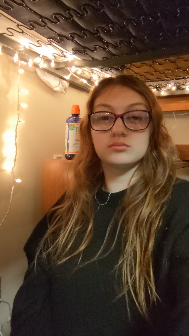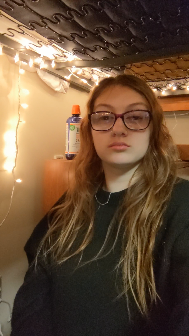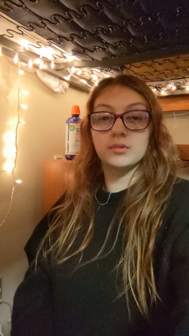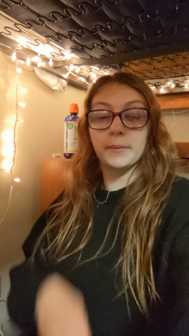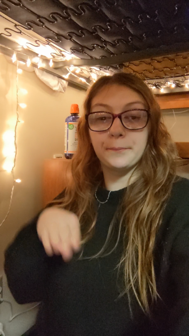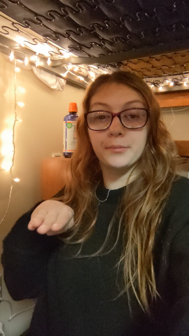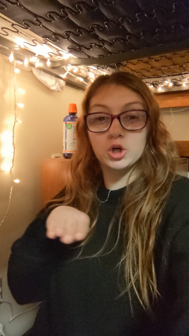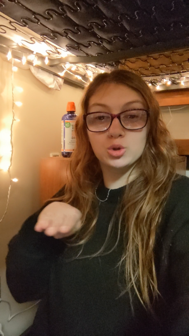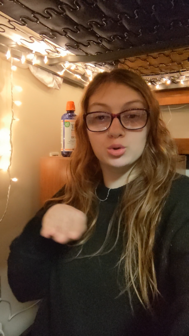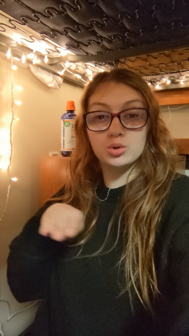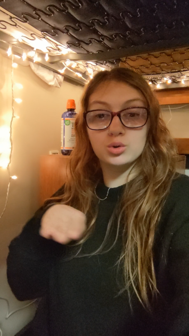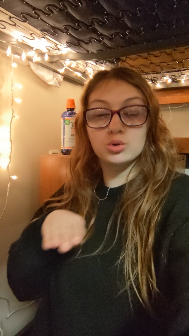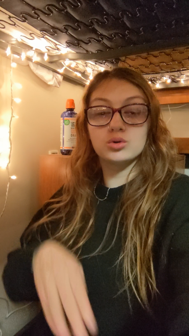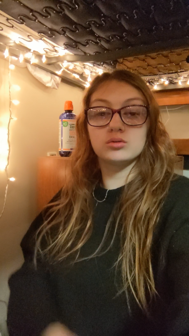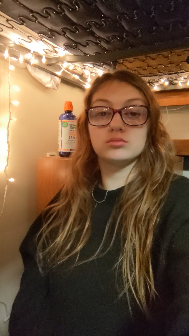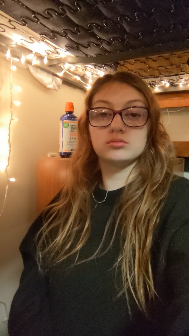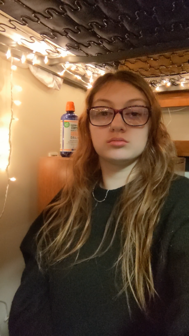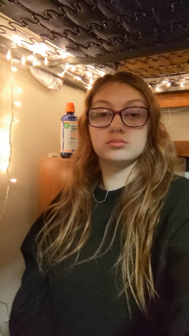boots